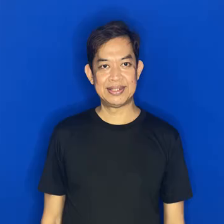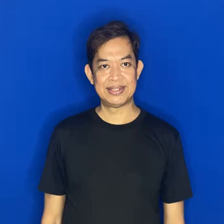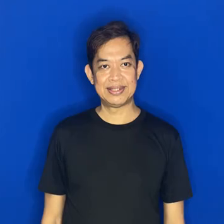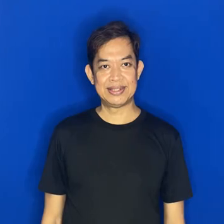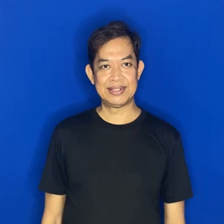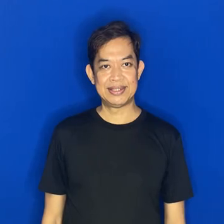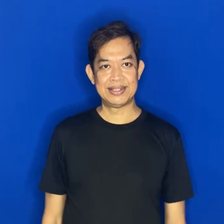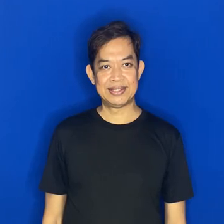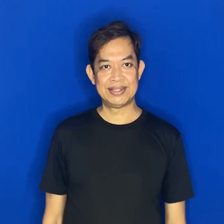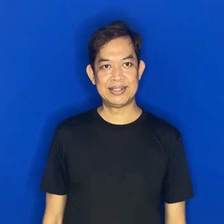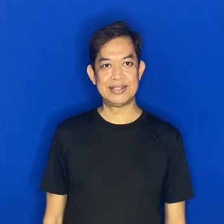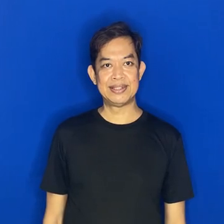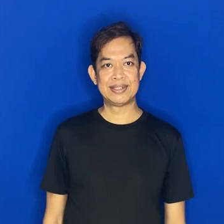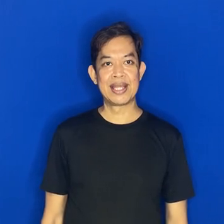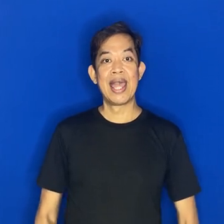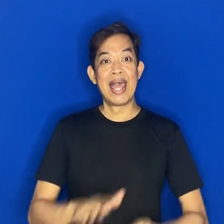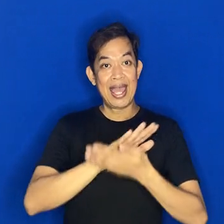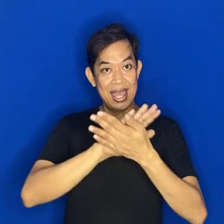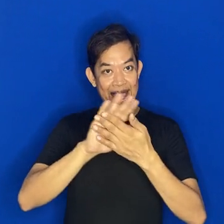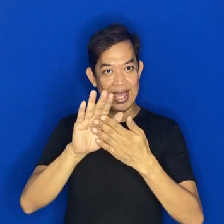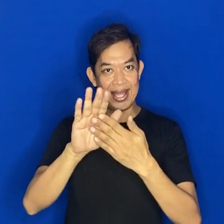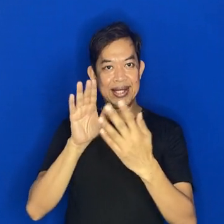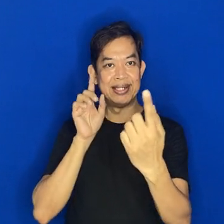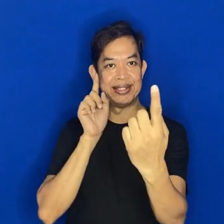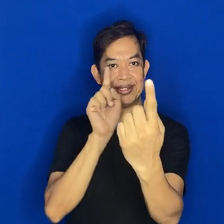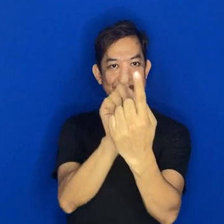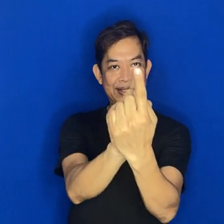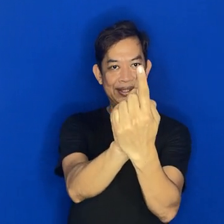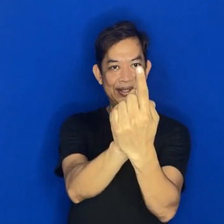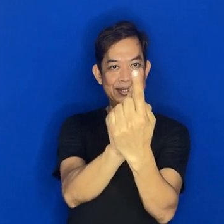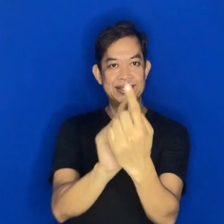nice to meet you